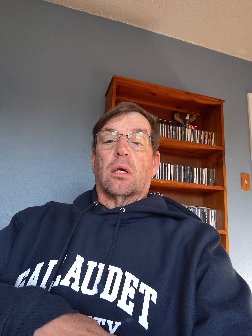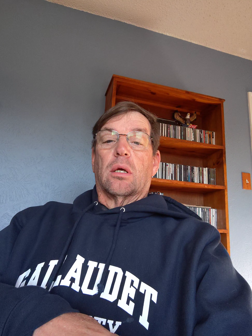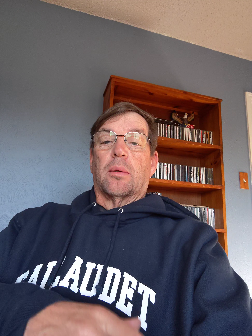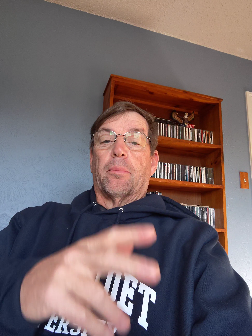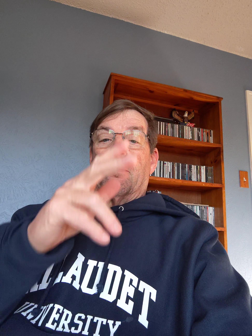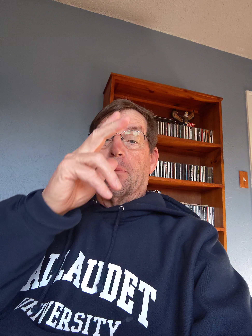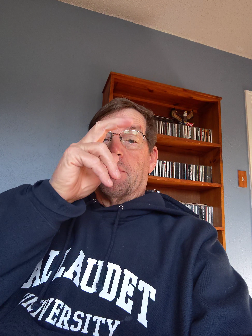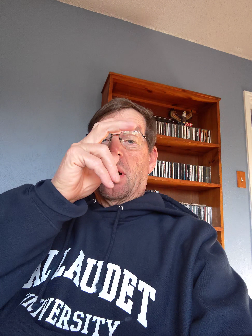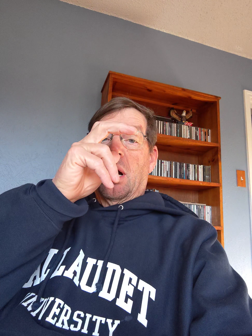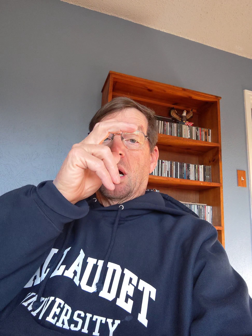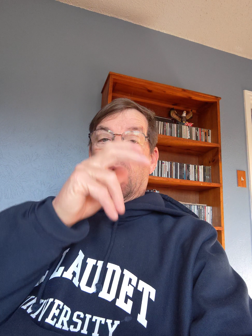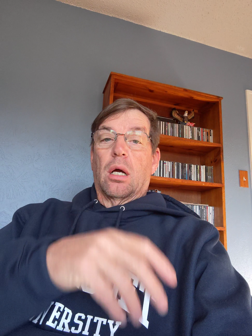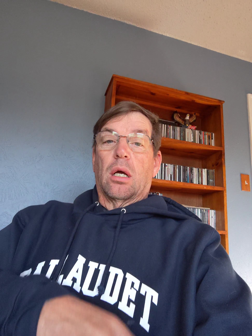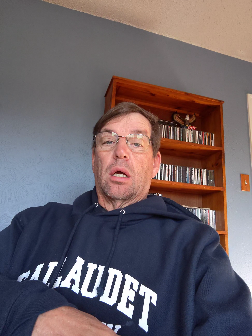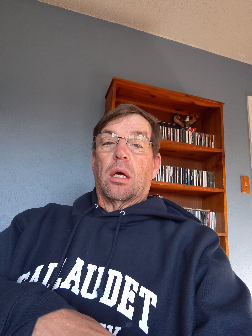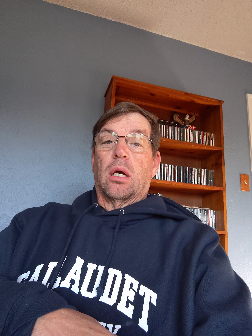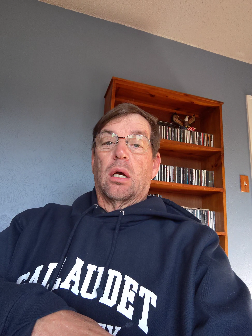bug